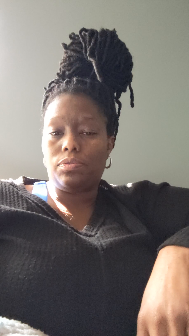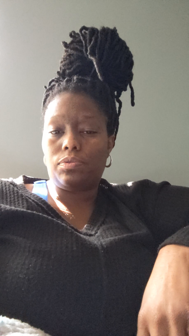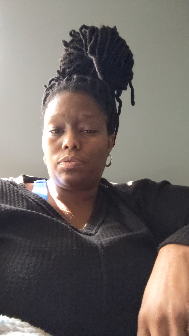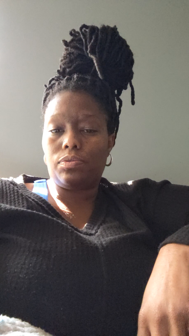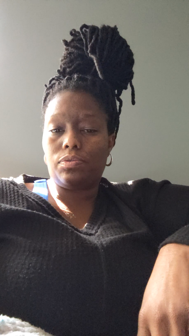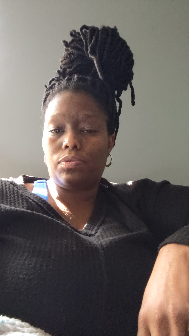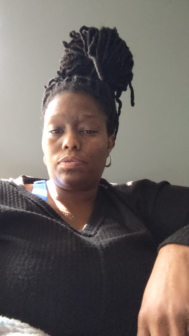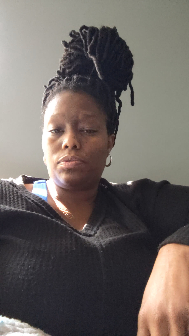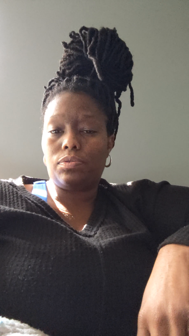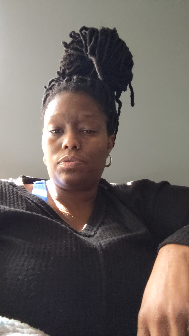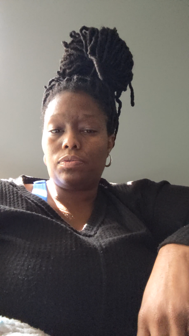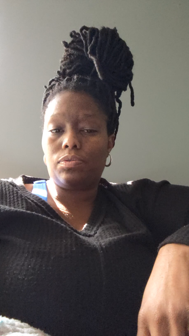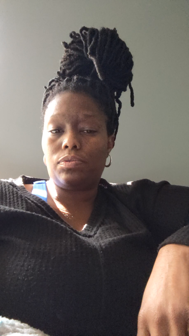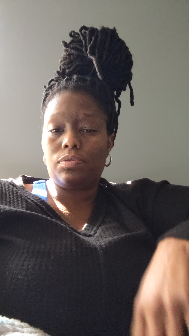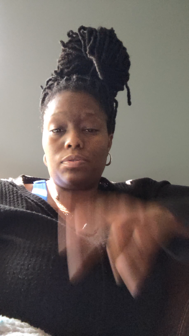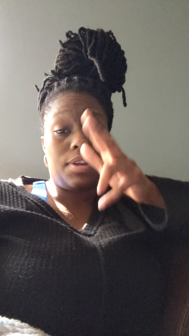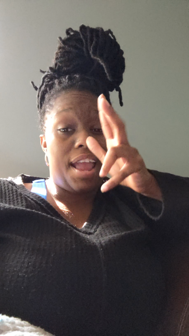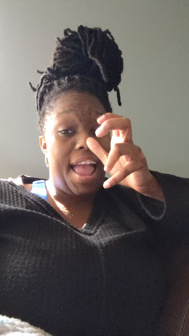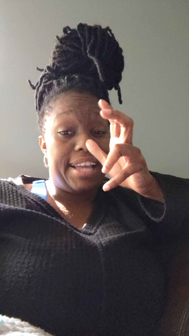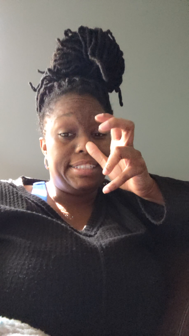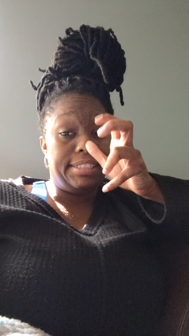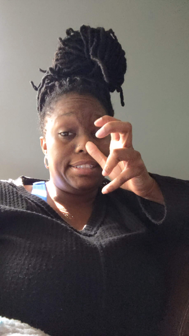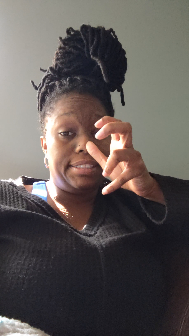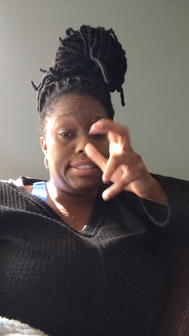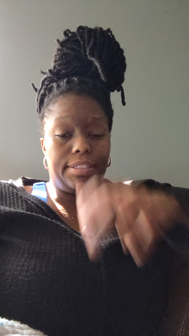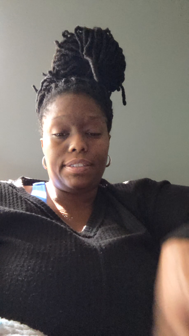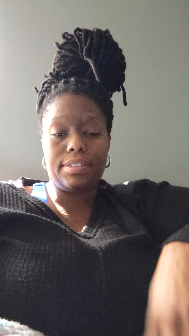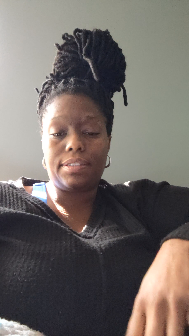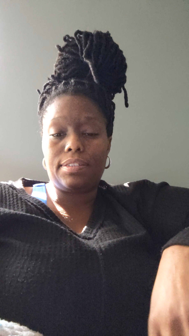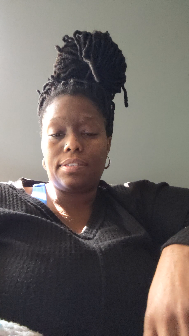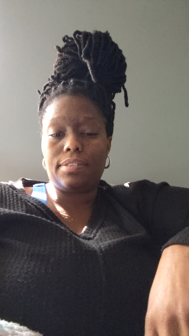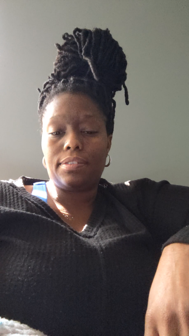ant